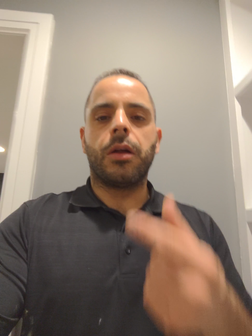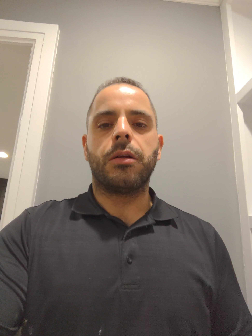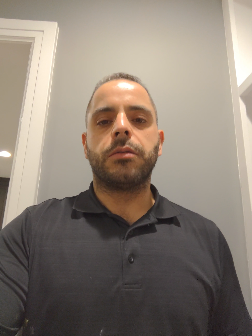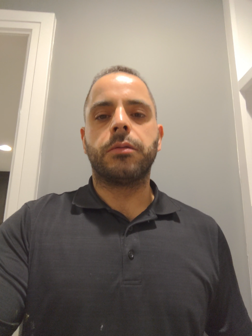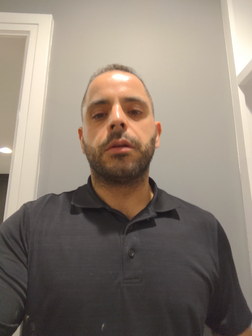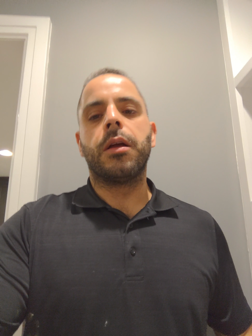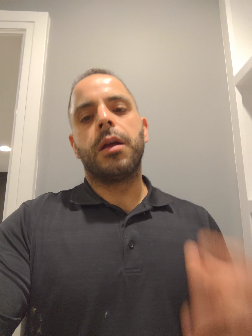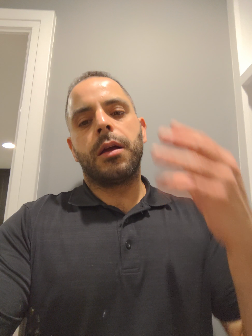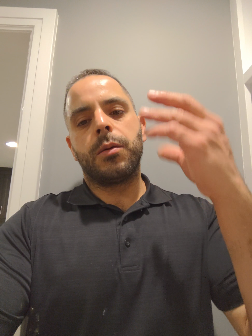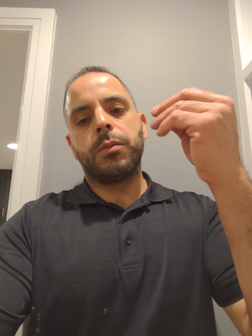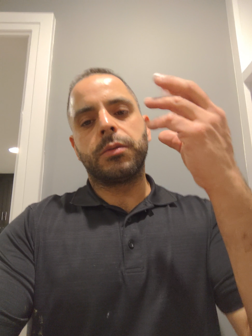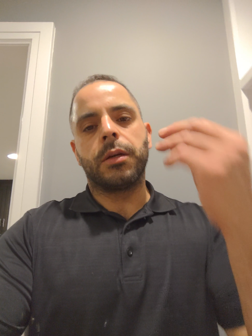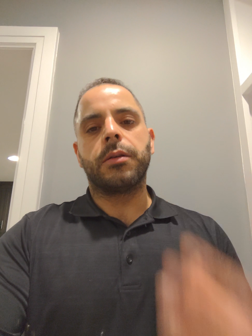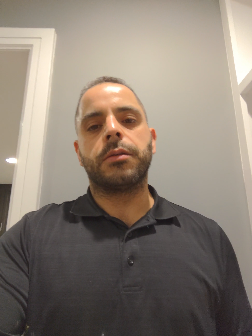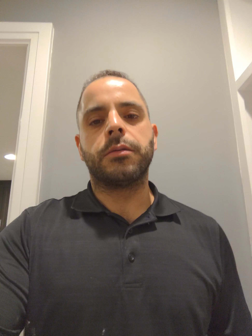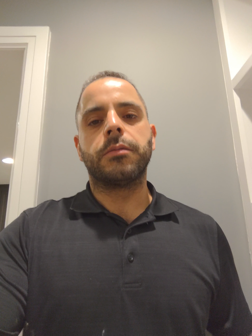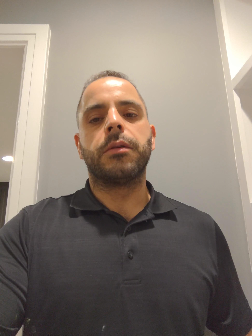outside